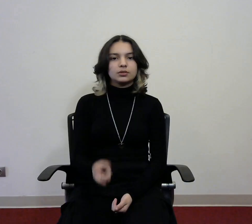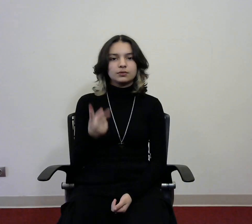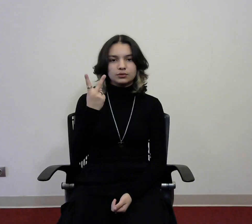ıkı